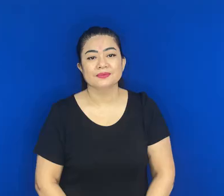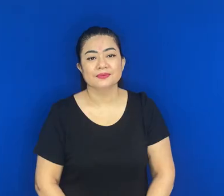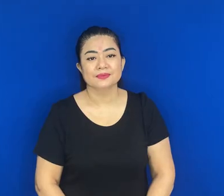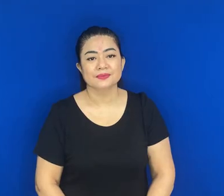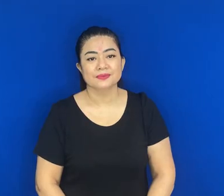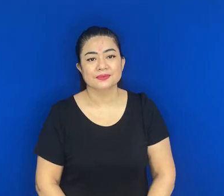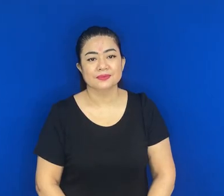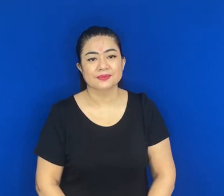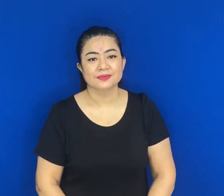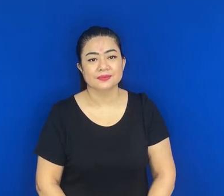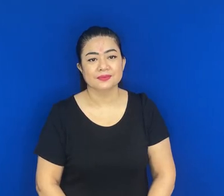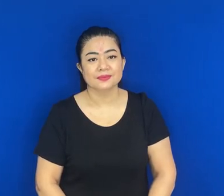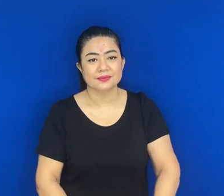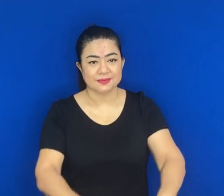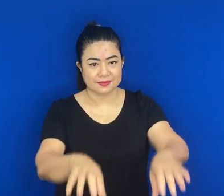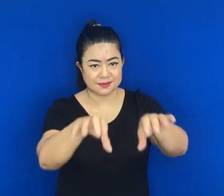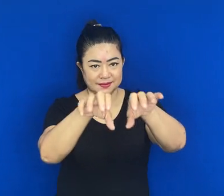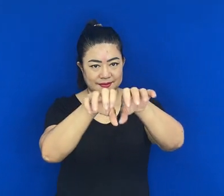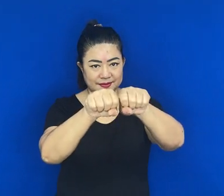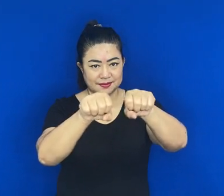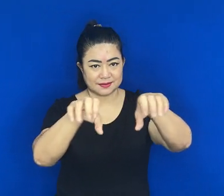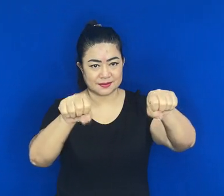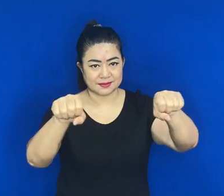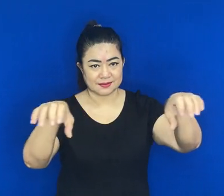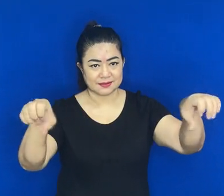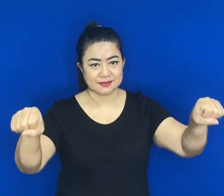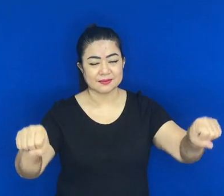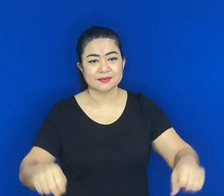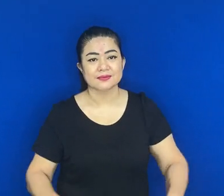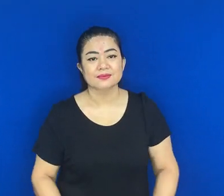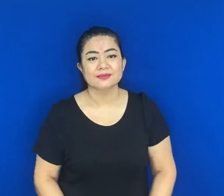longanisa